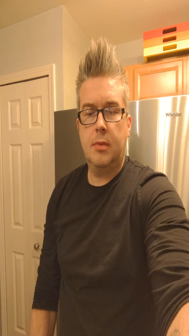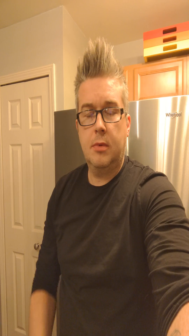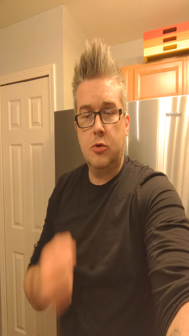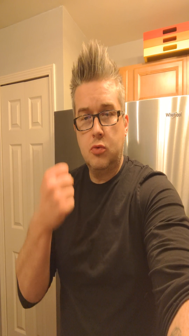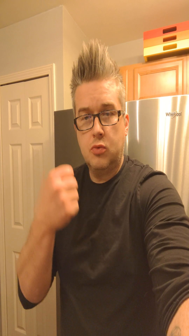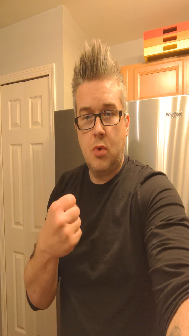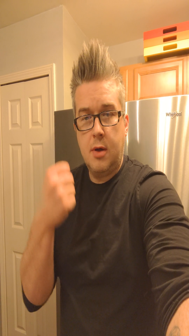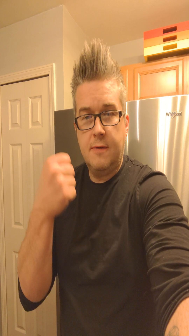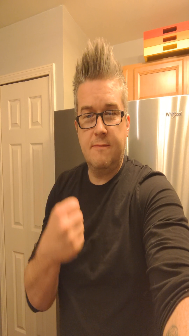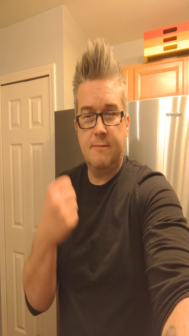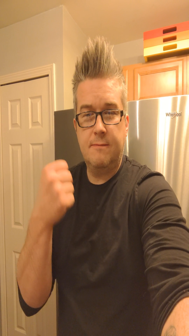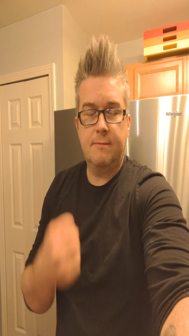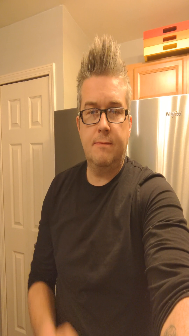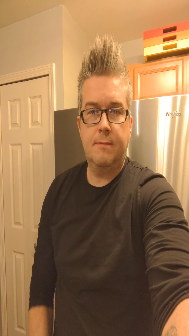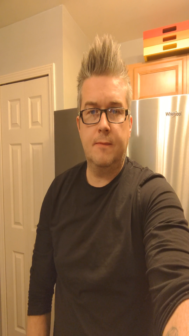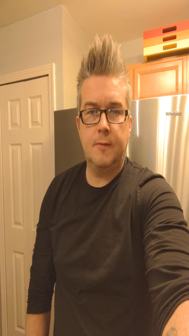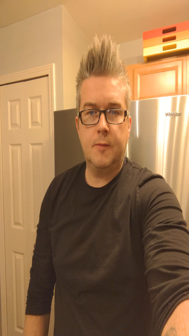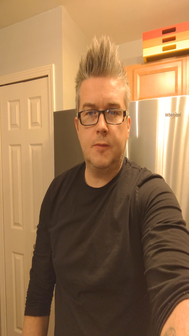car